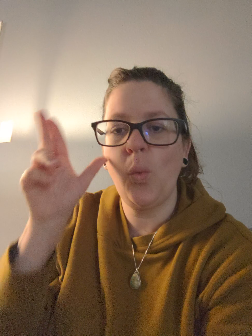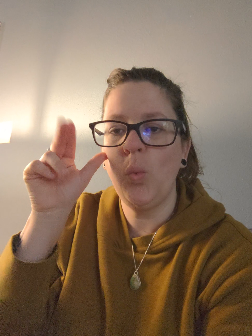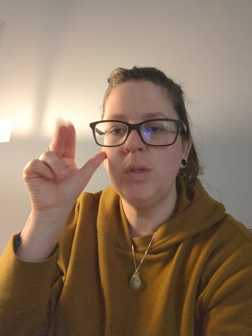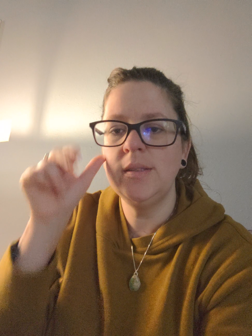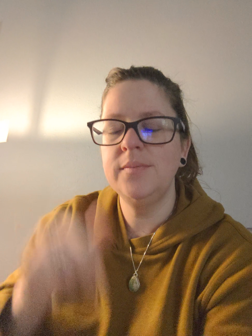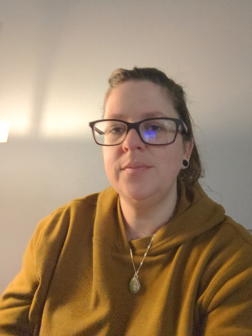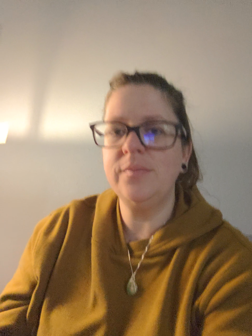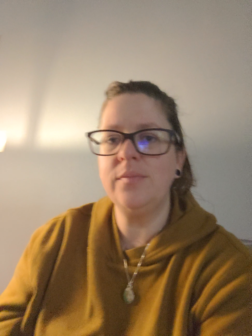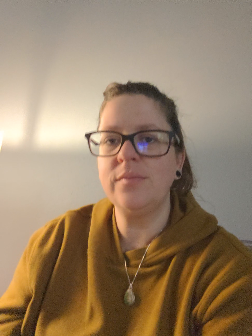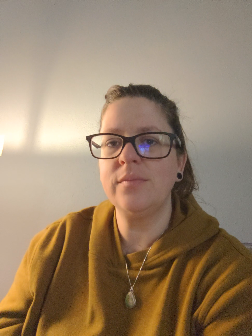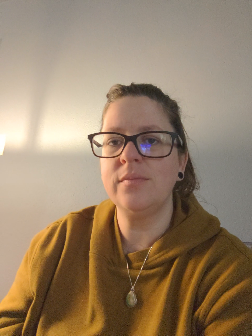horse